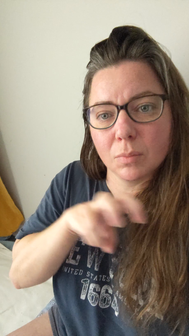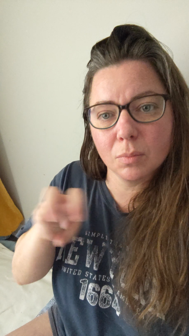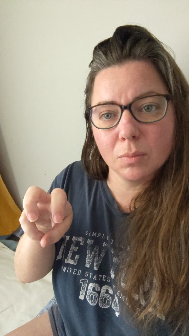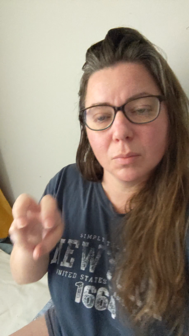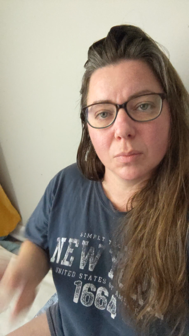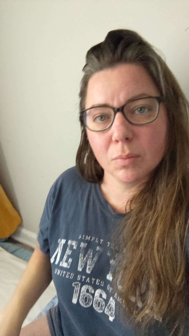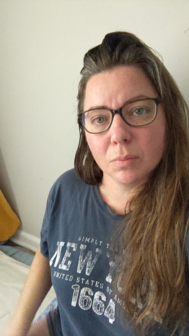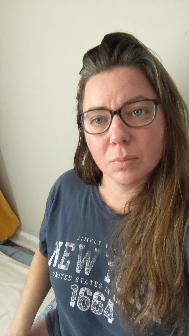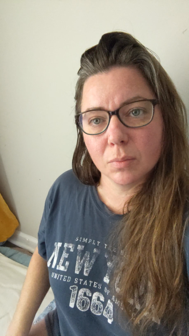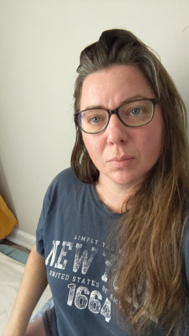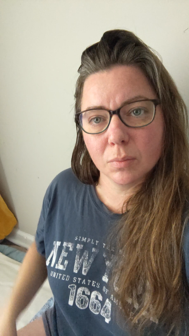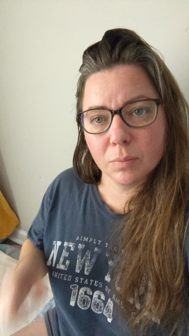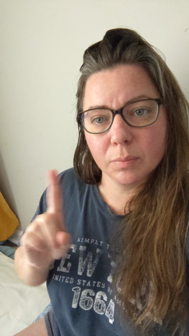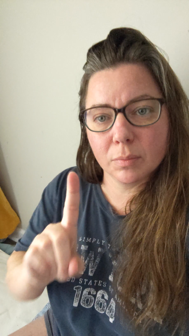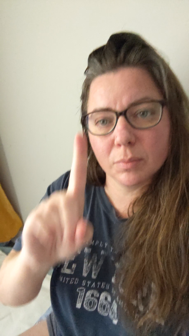bump